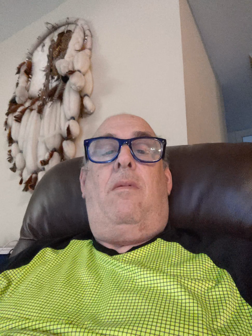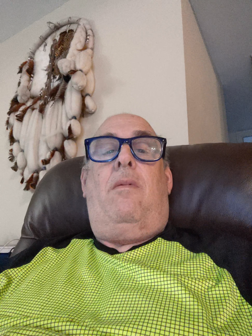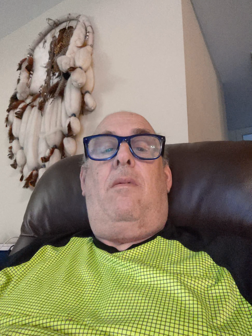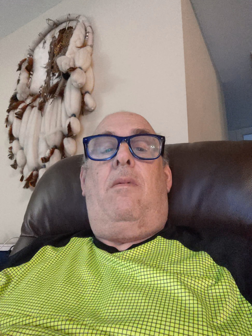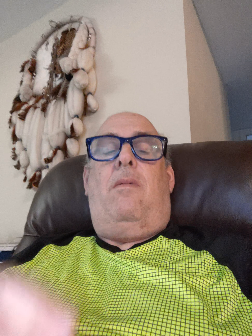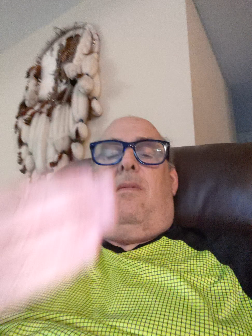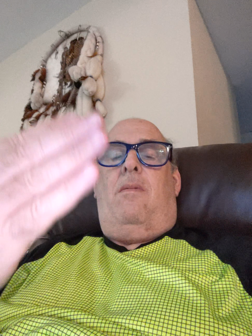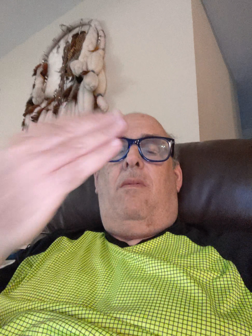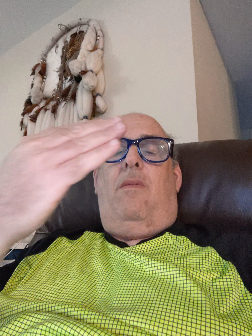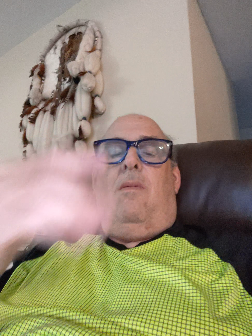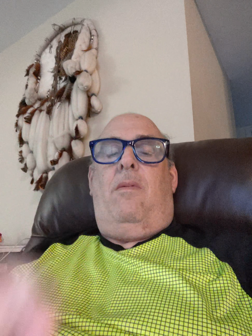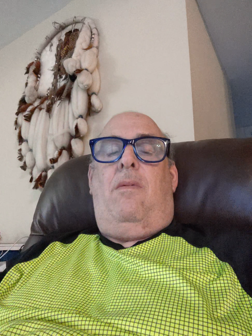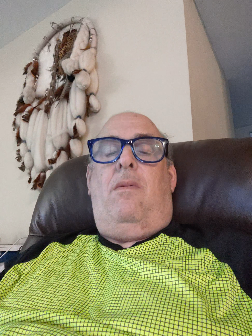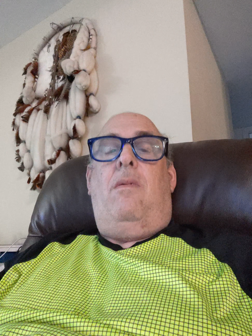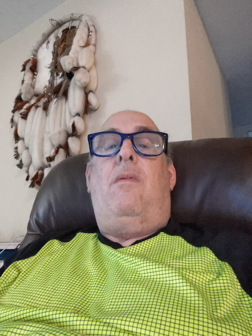morning